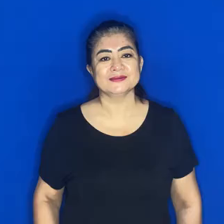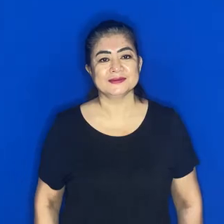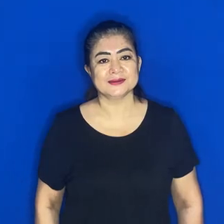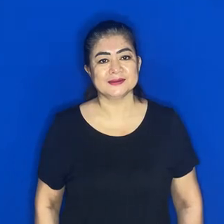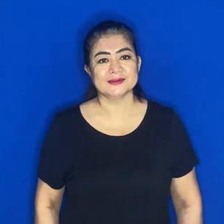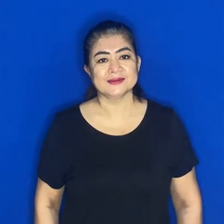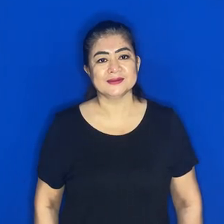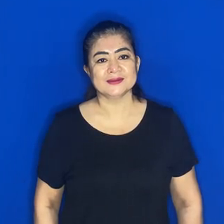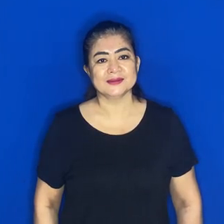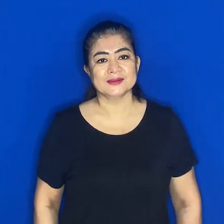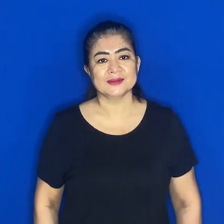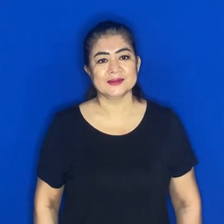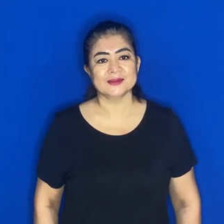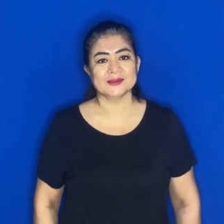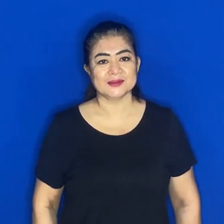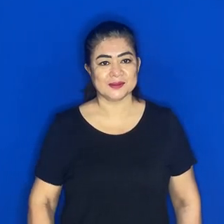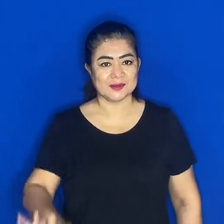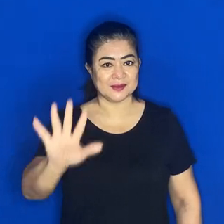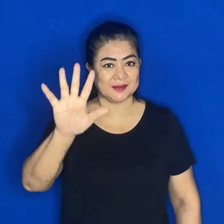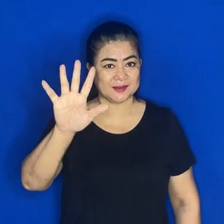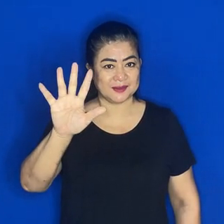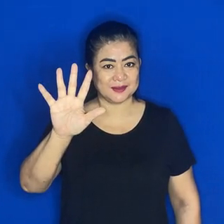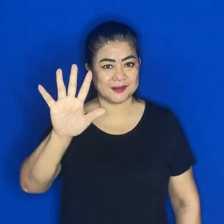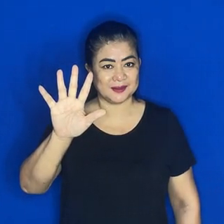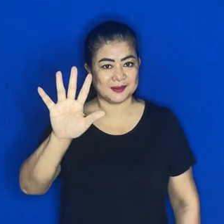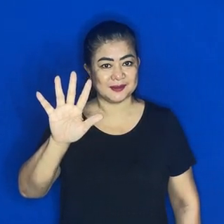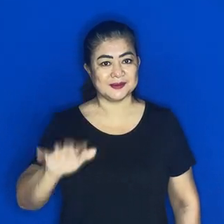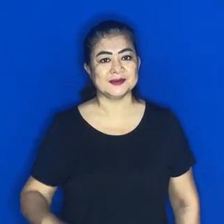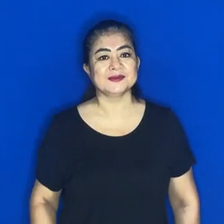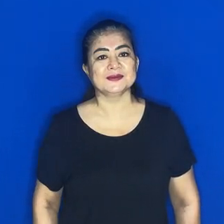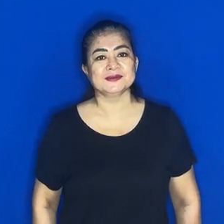five